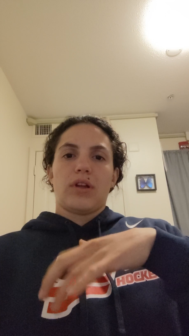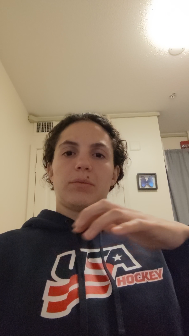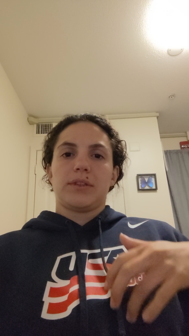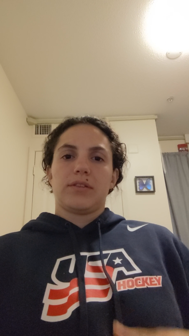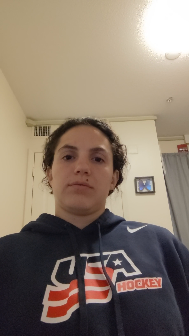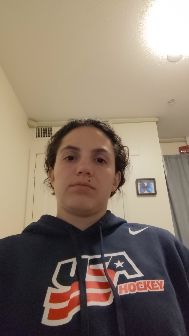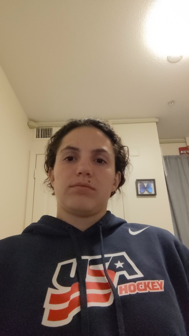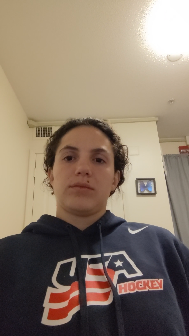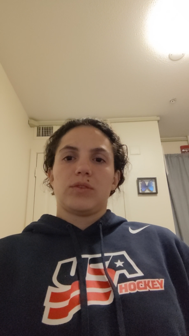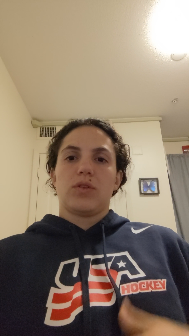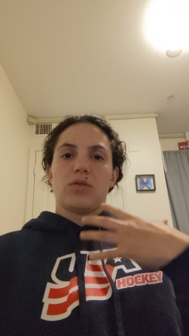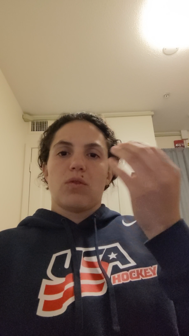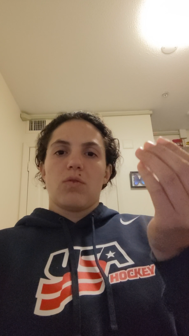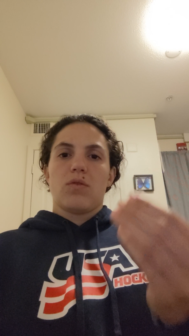going to